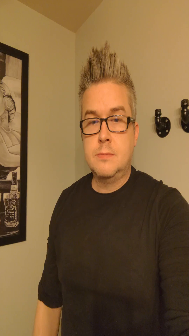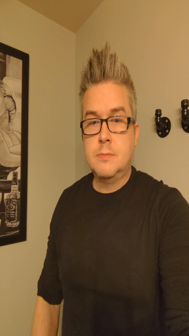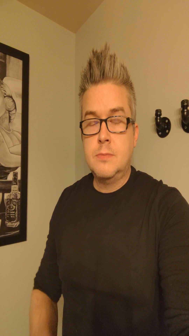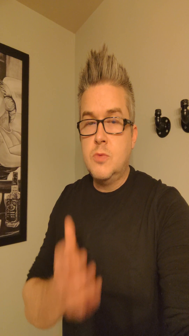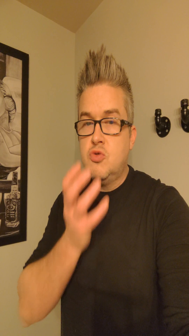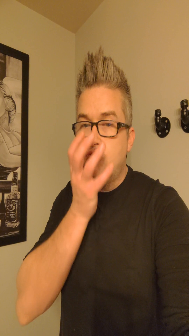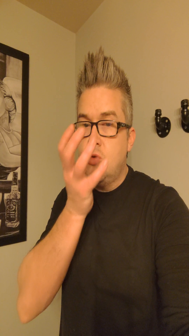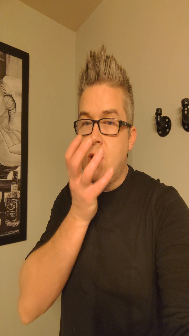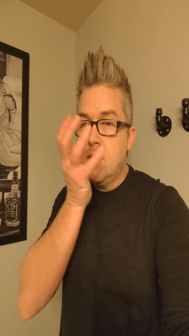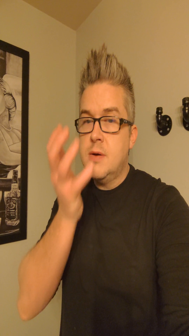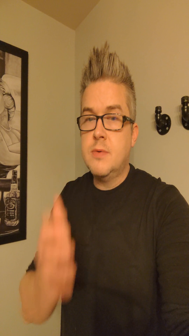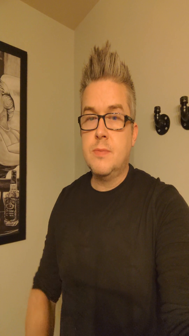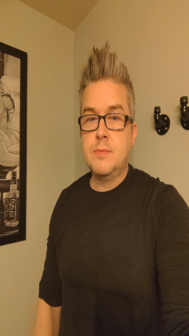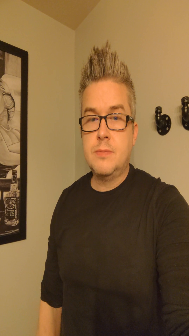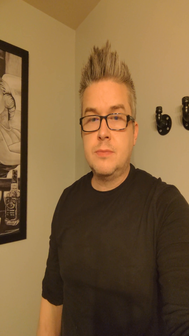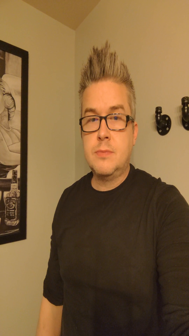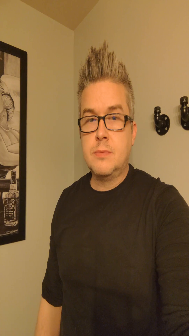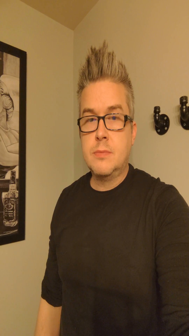grass